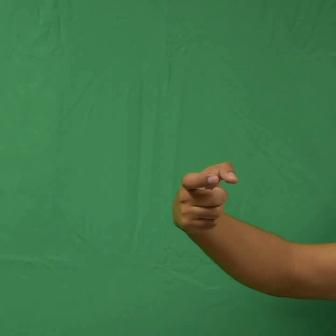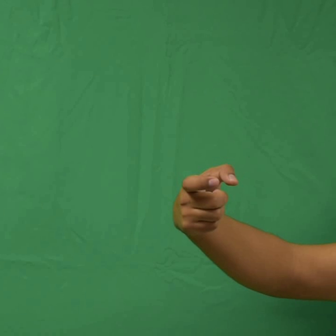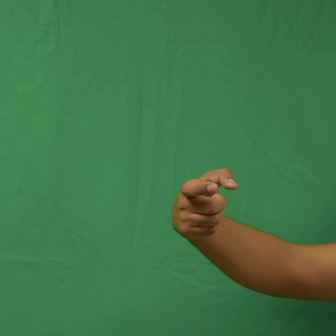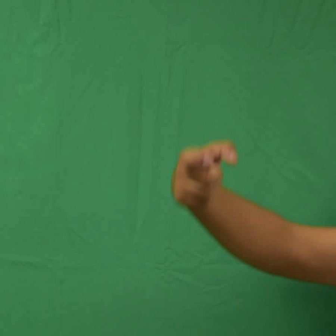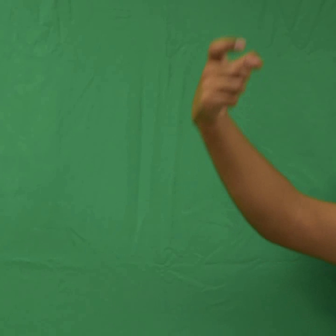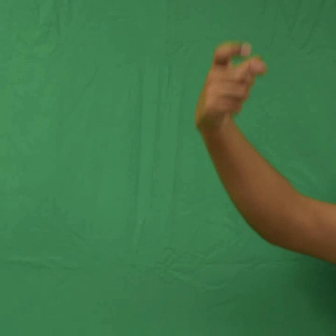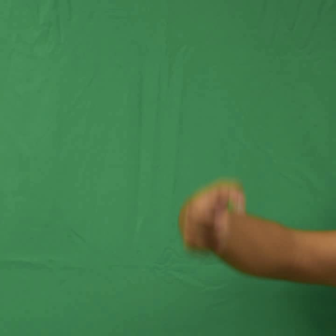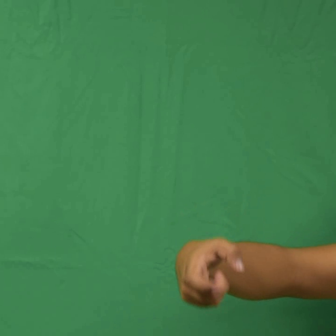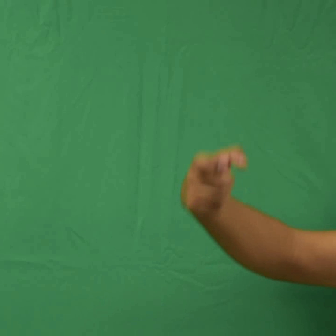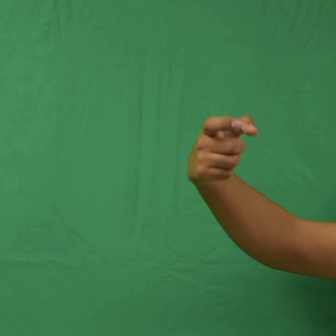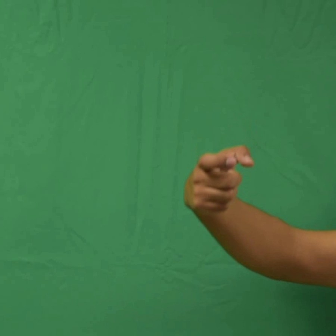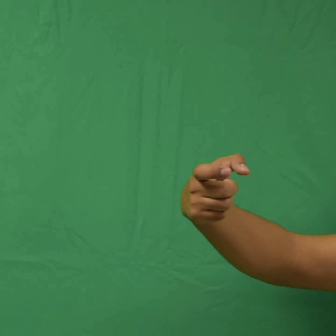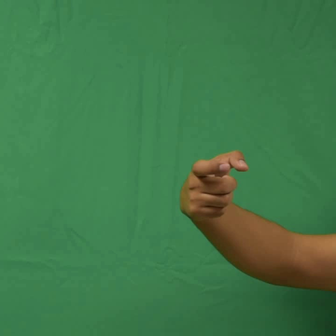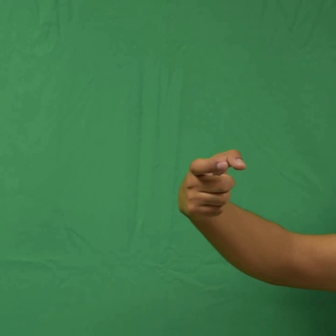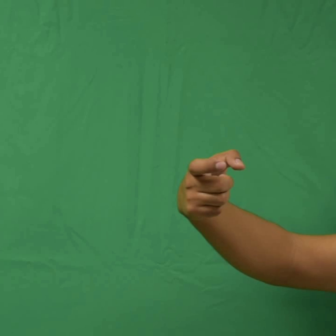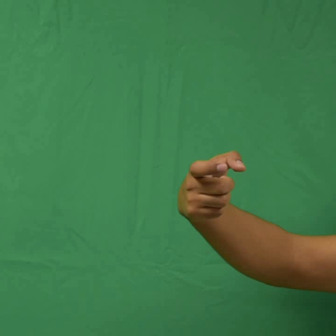Q